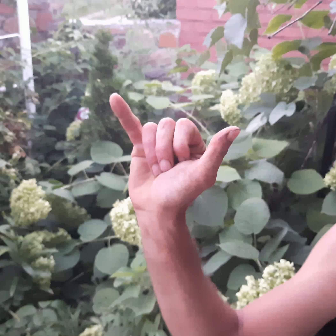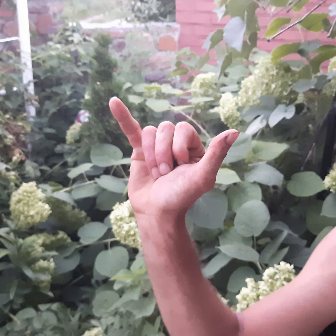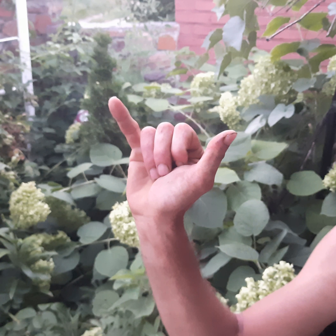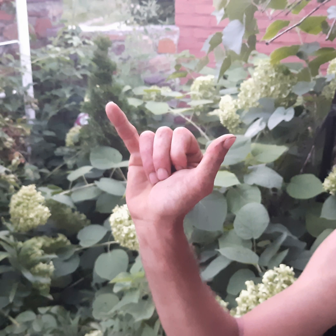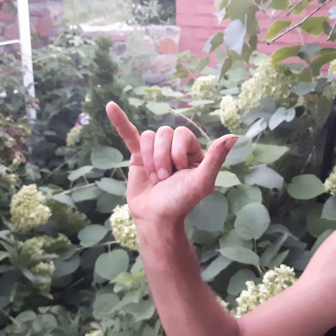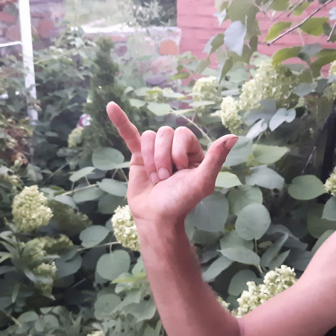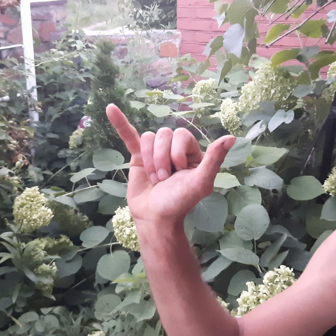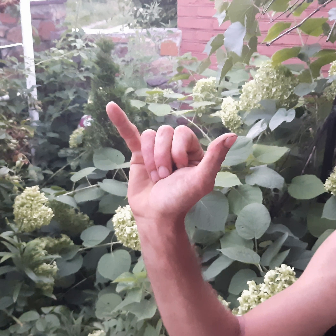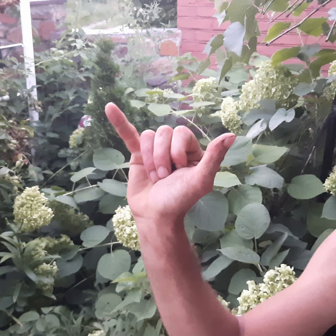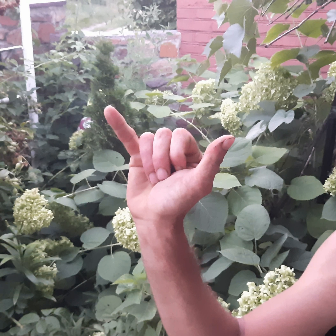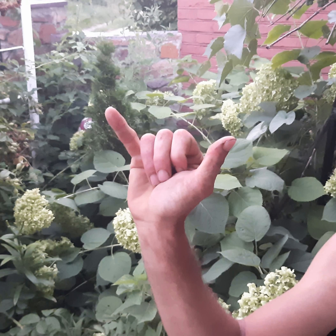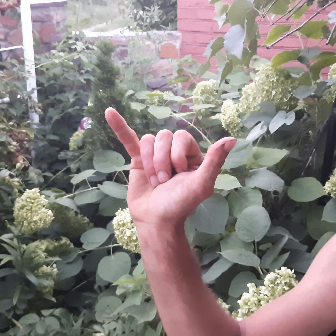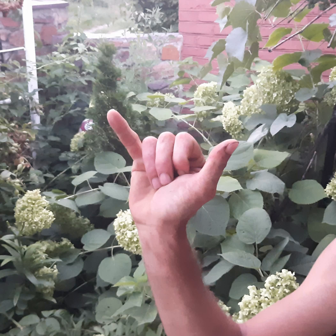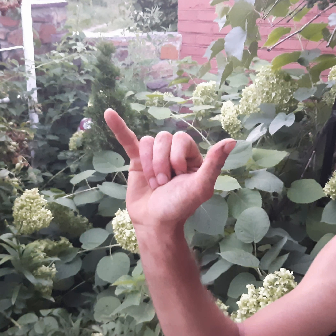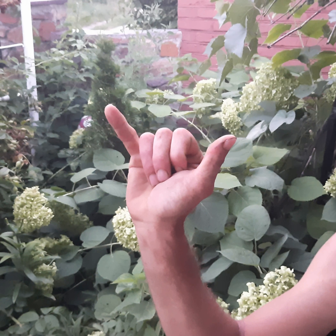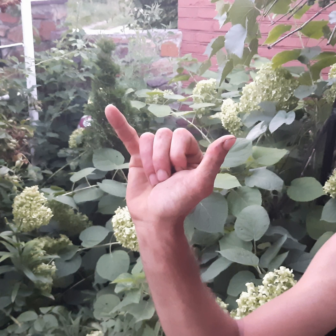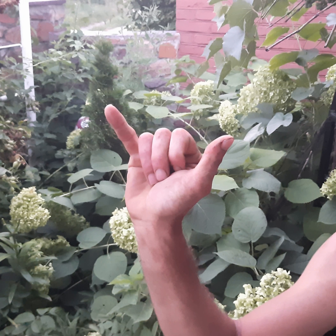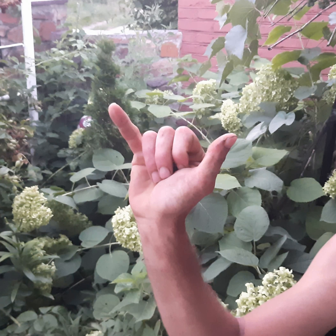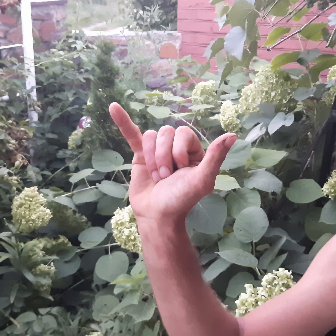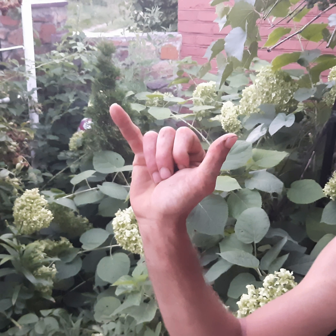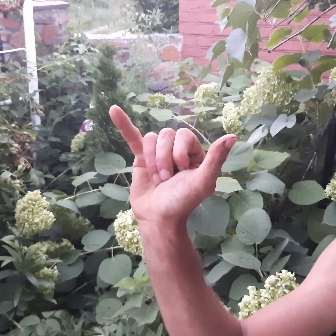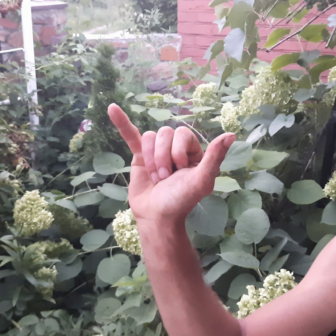У